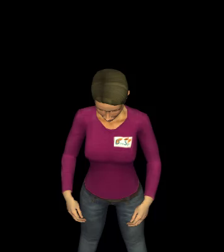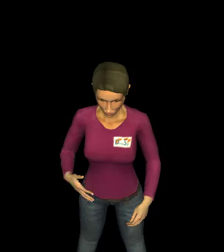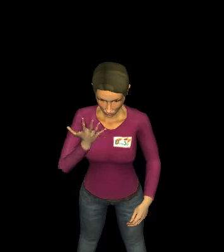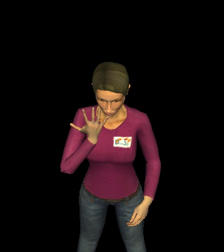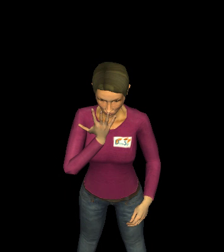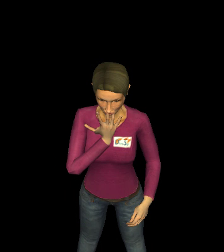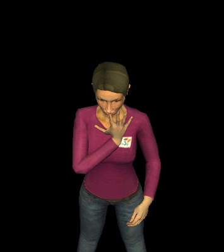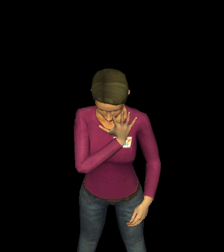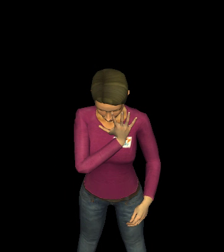لون